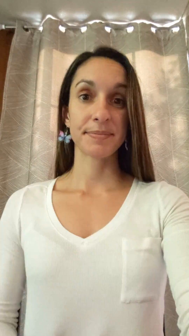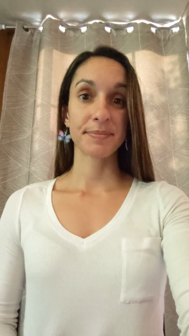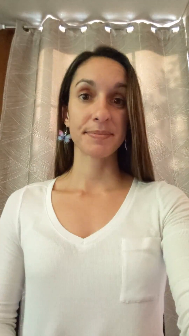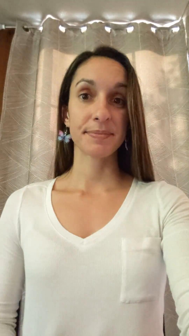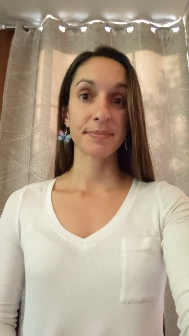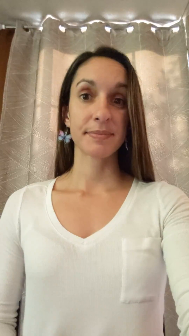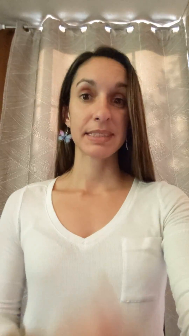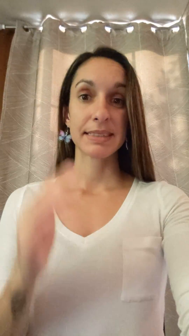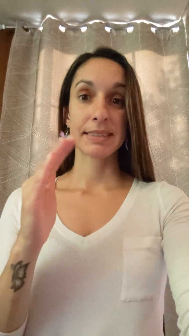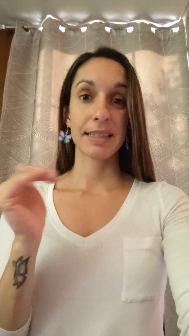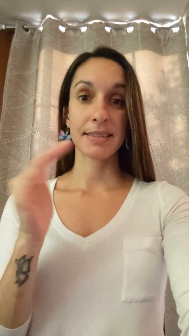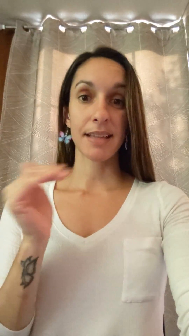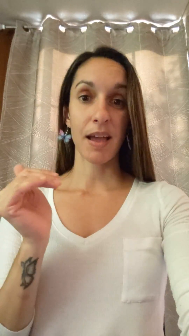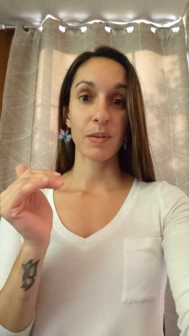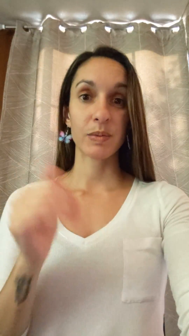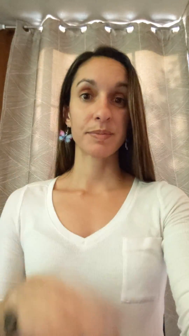downtown